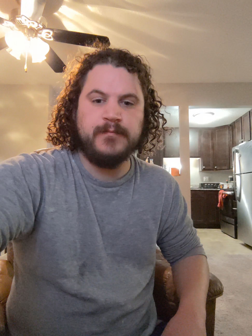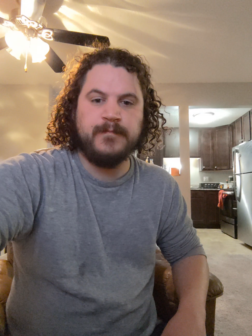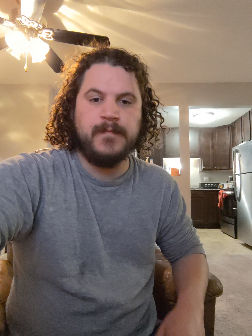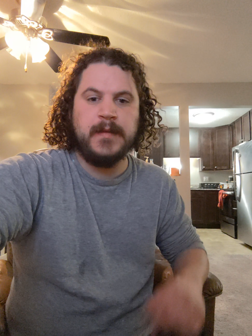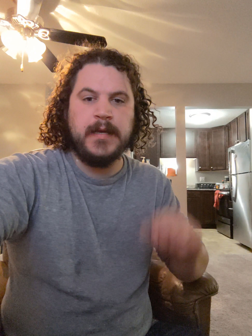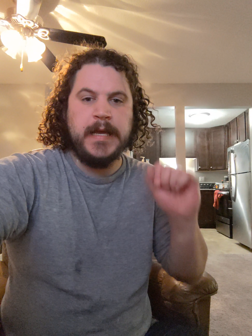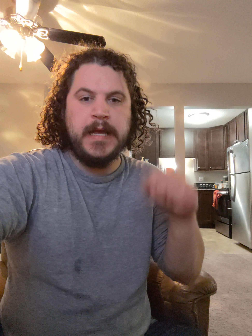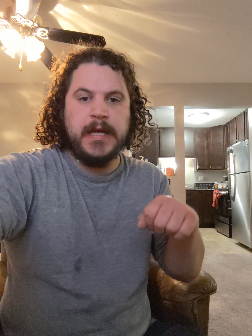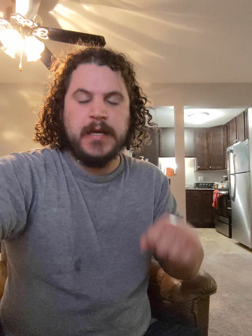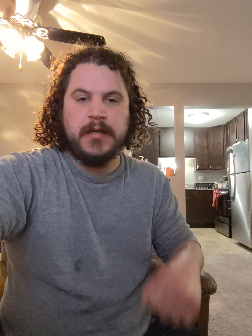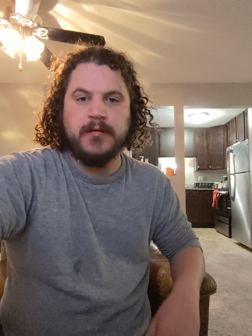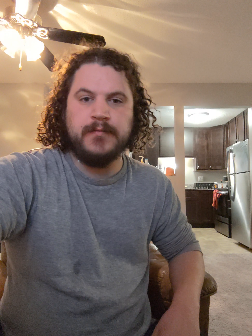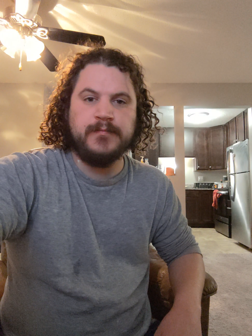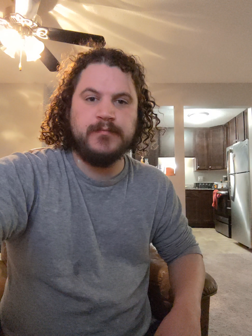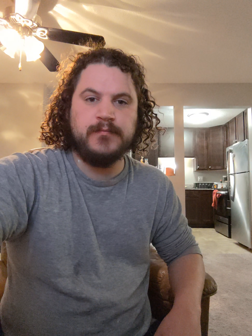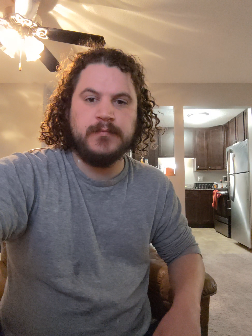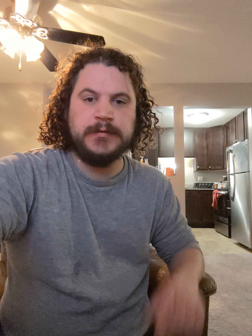can